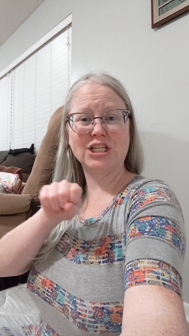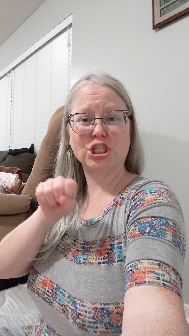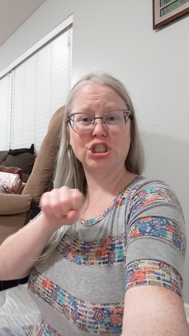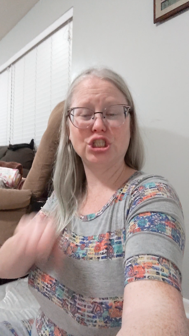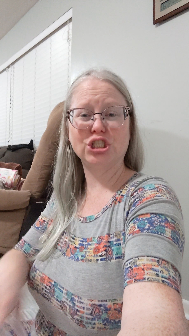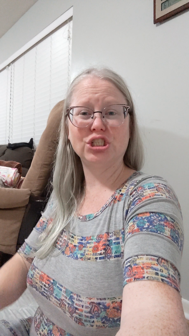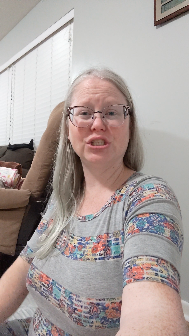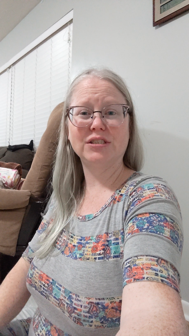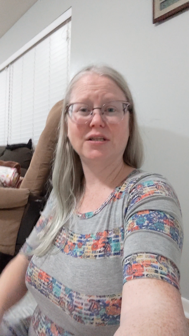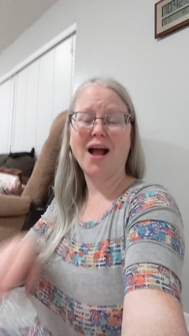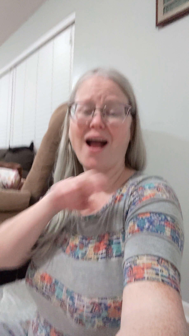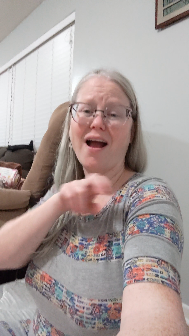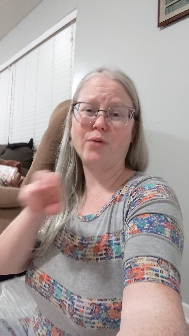couch